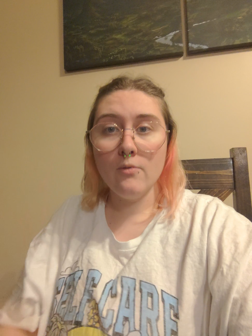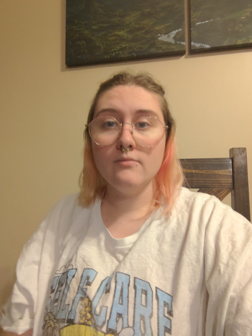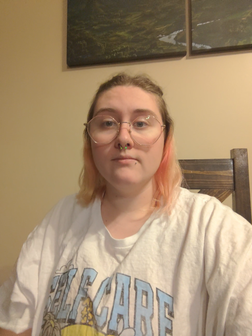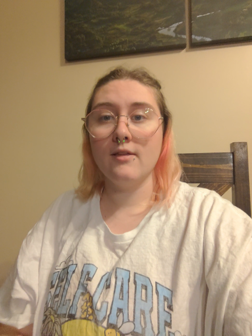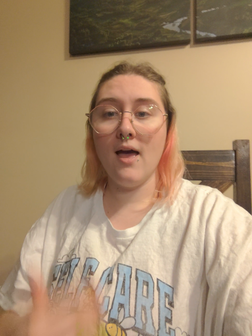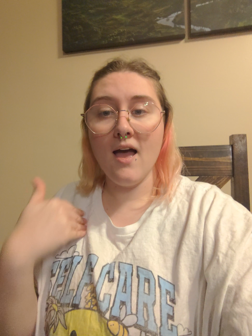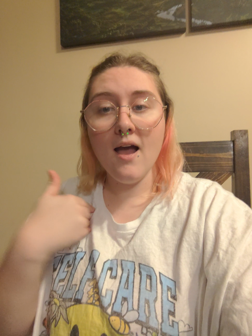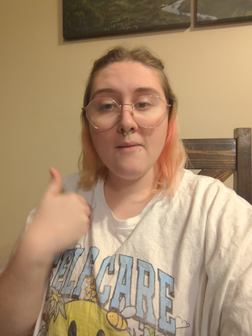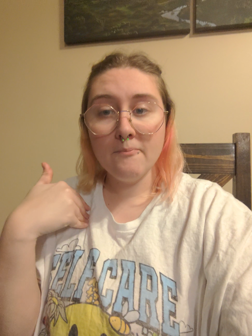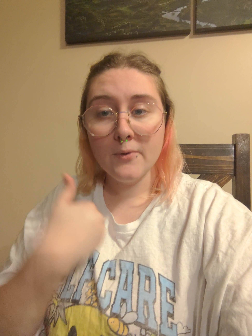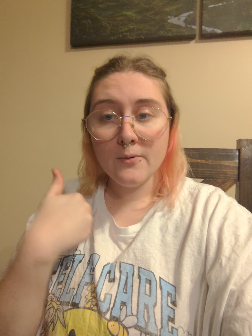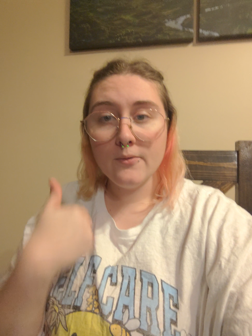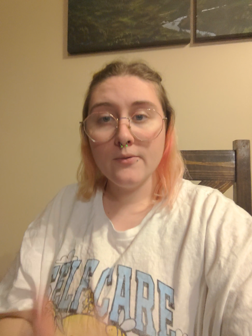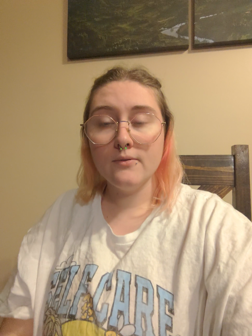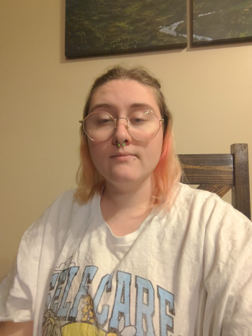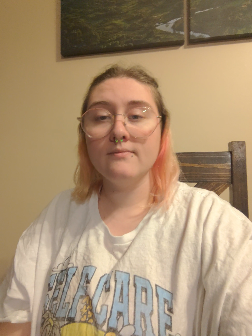animal